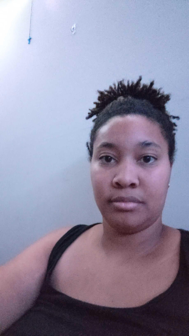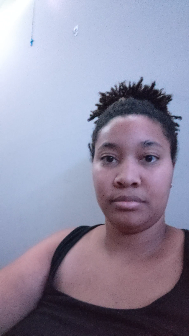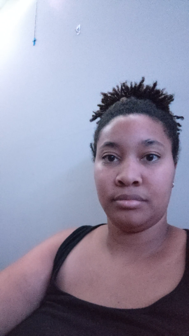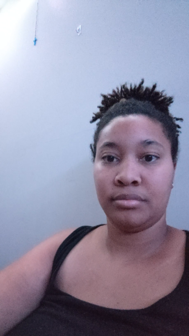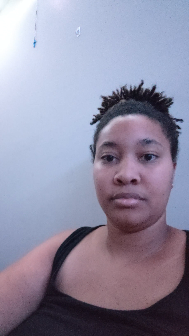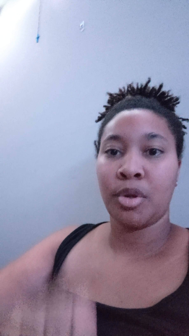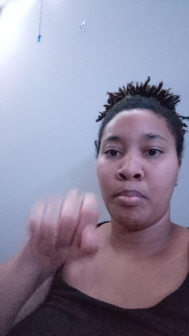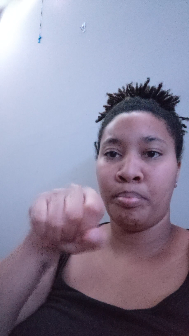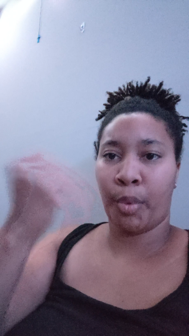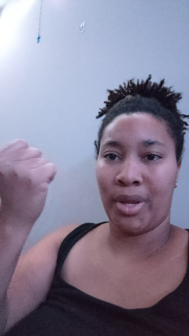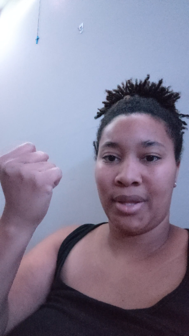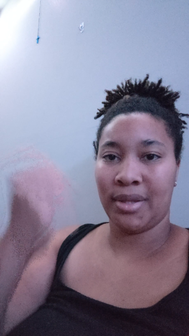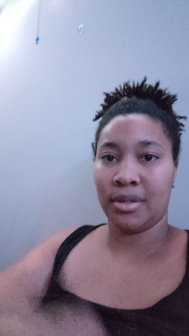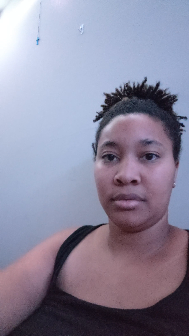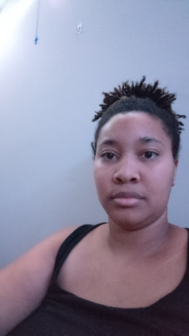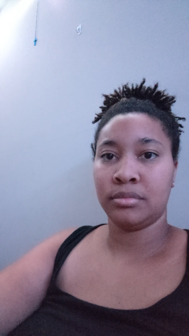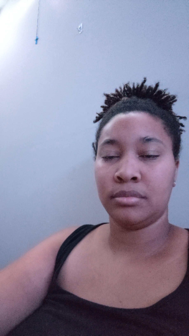break